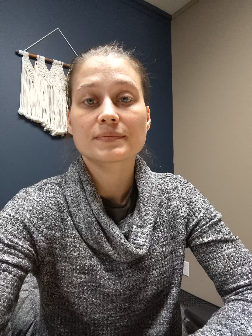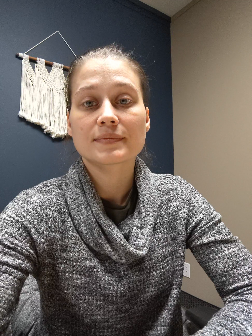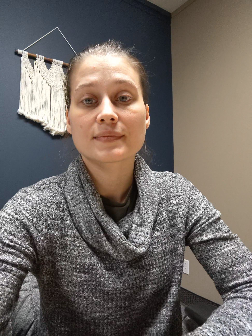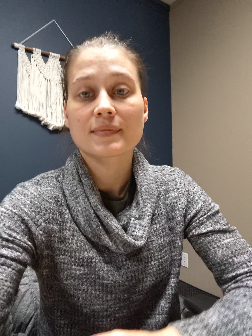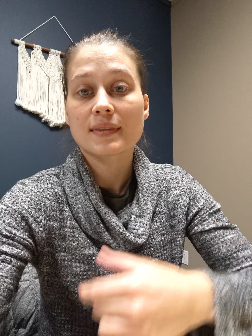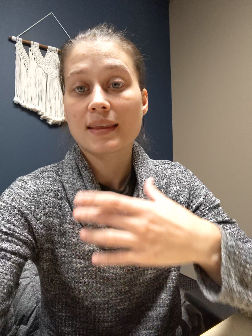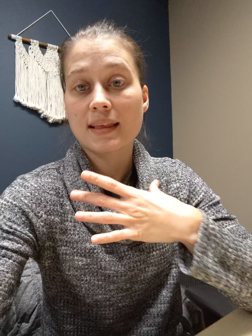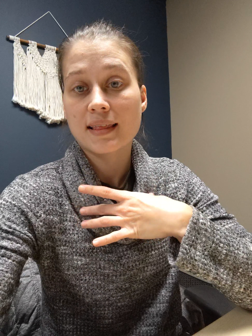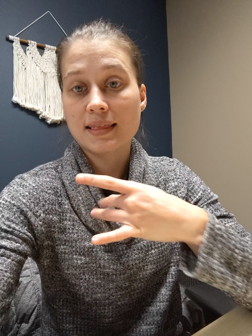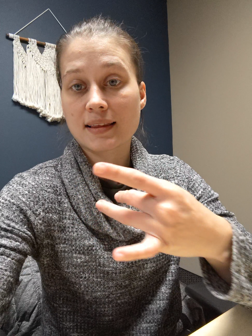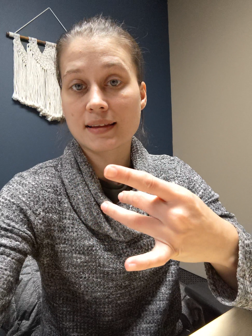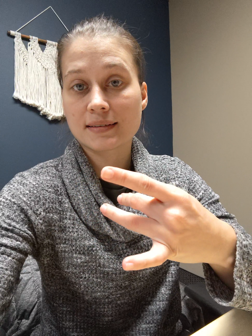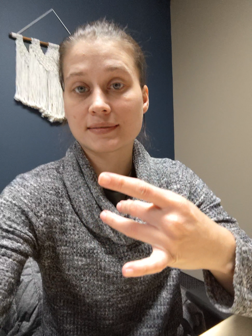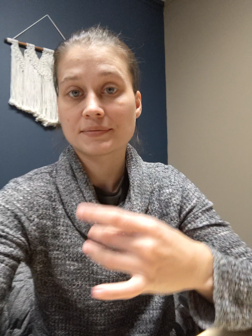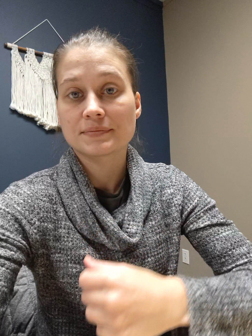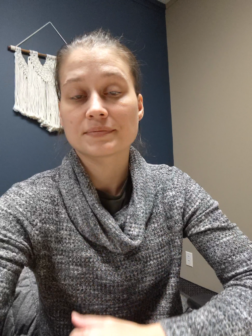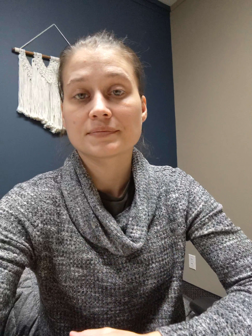like